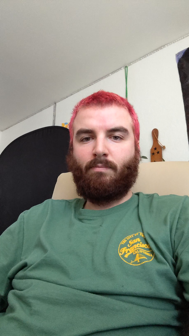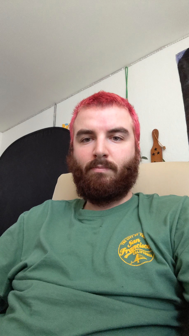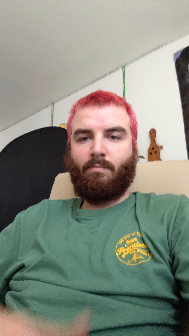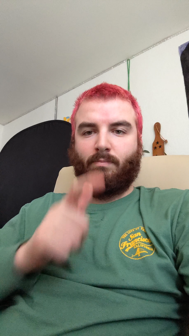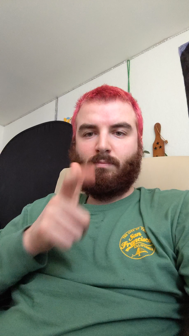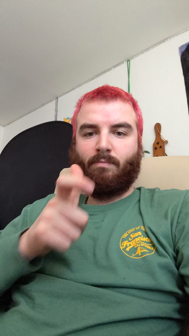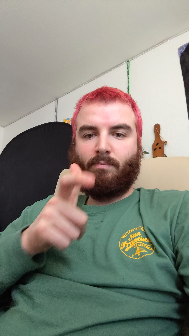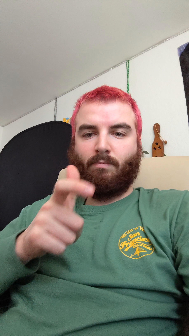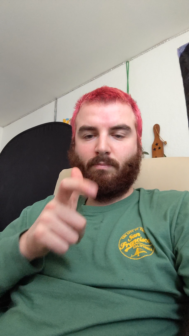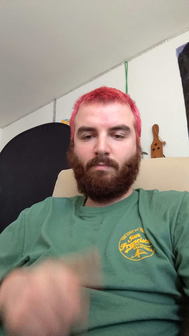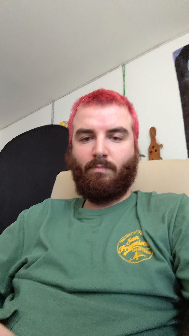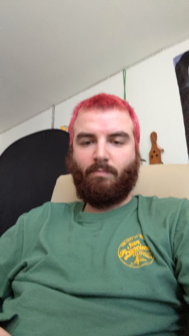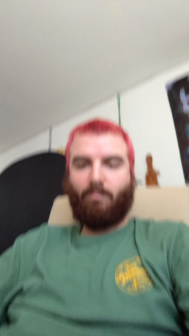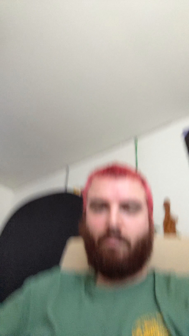run